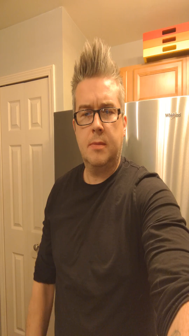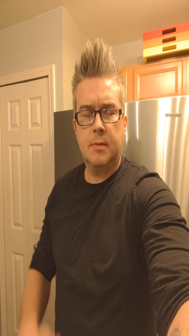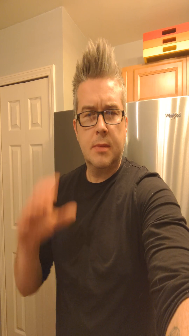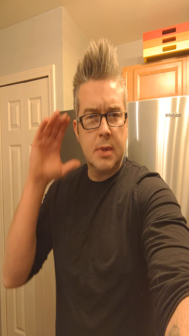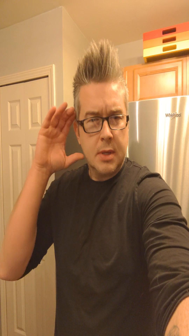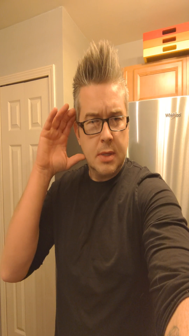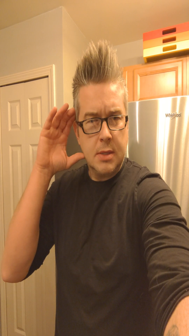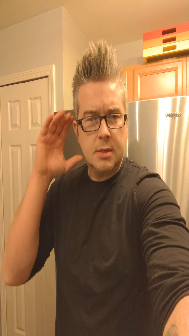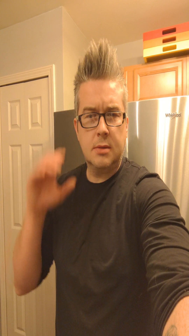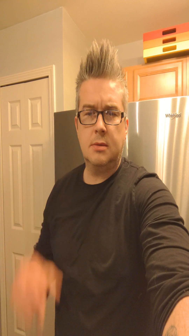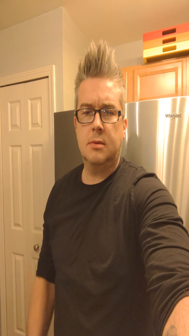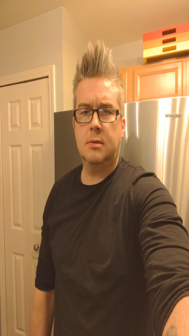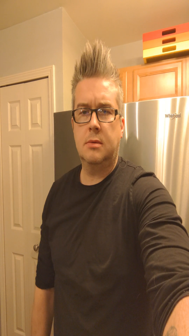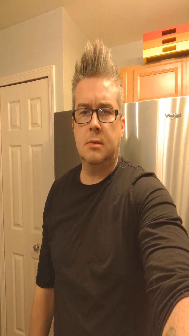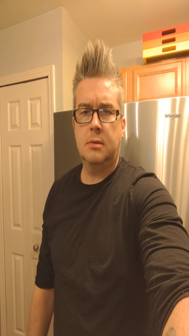listen